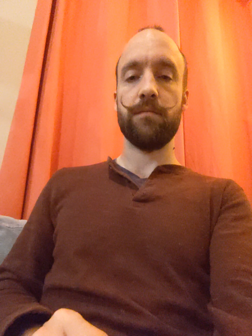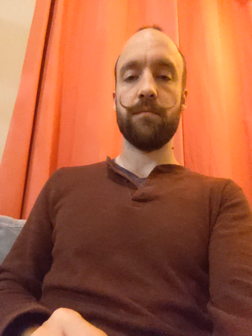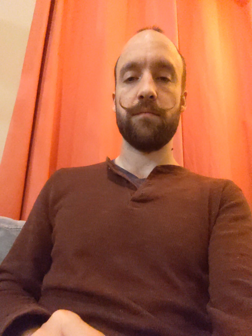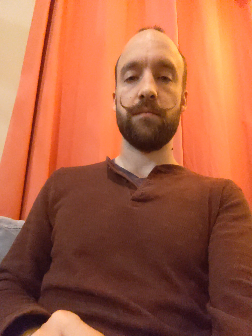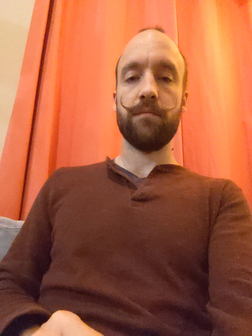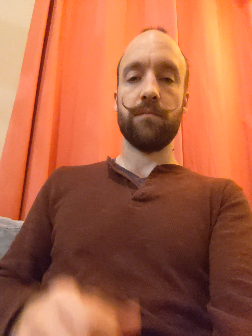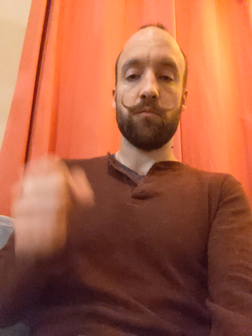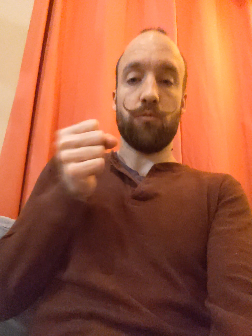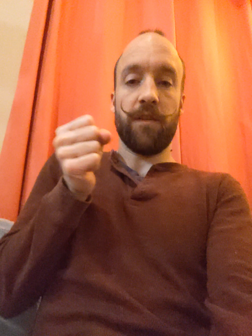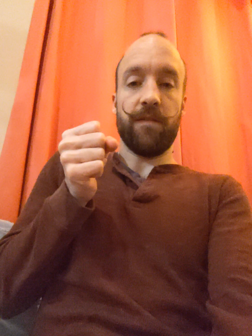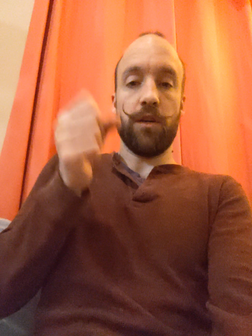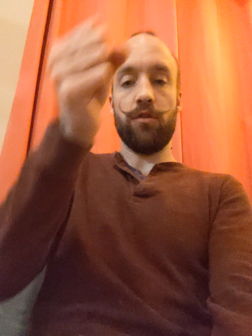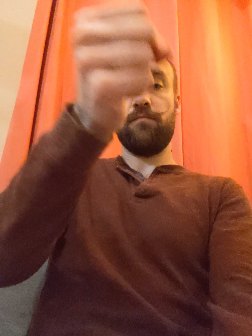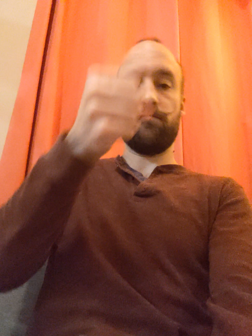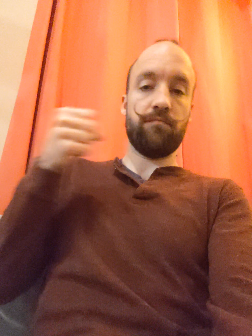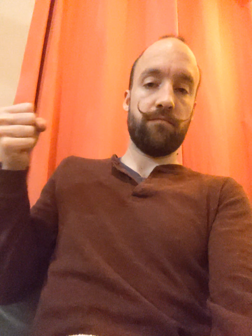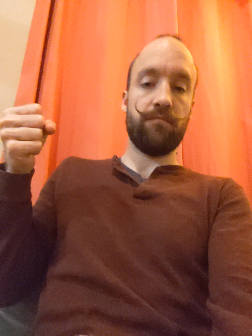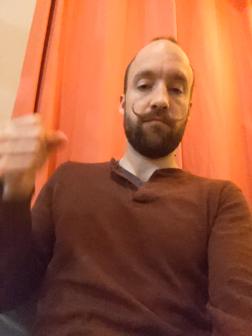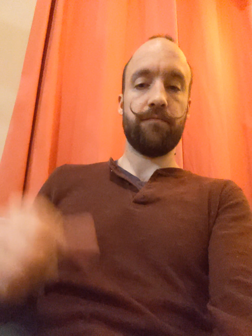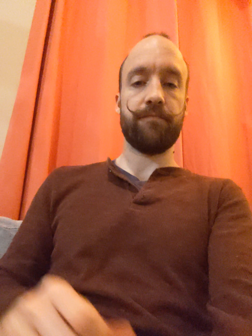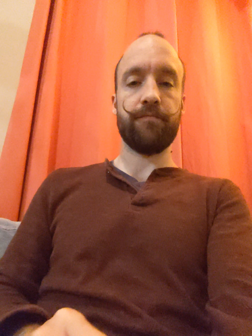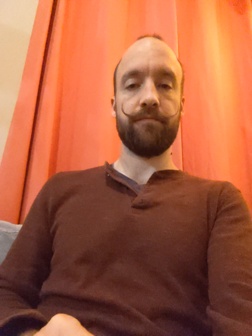refrigerator